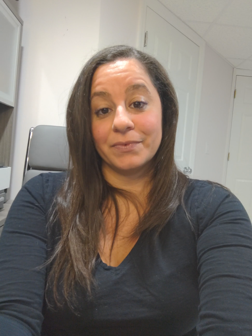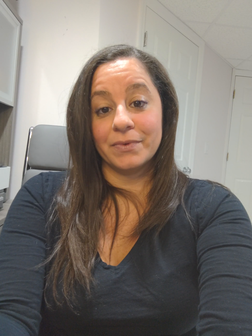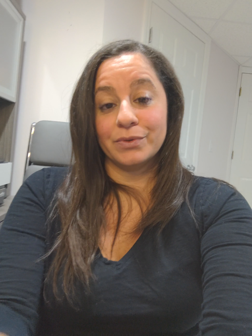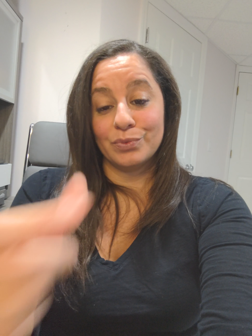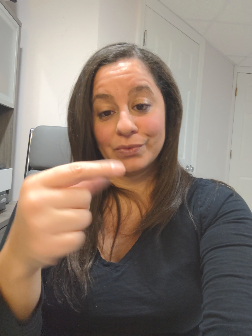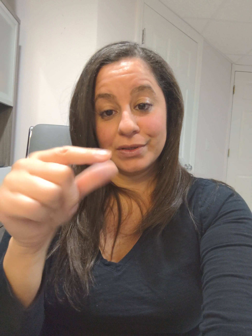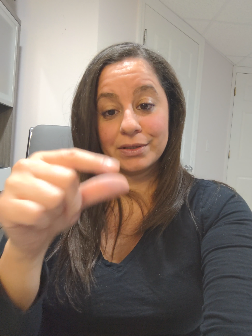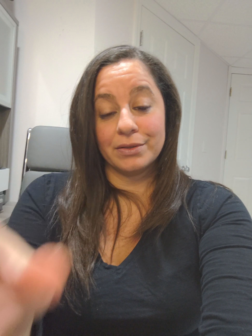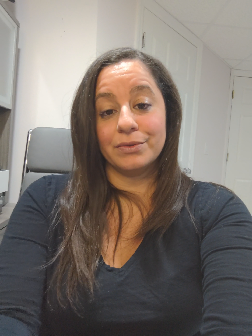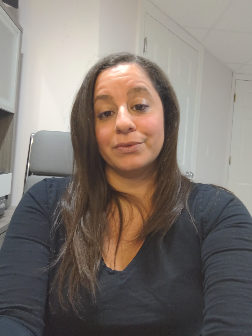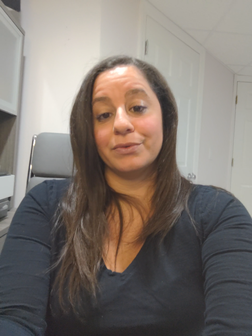green